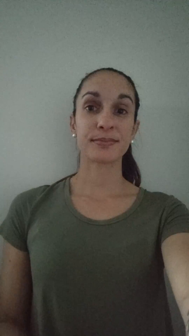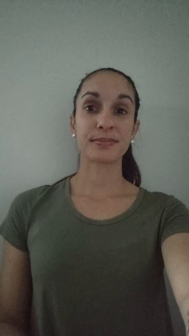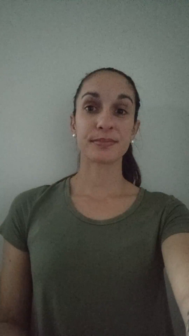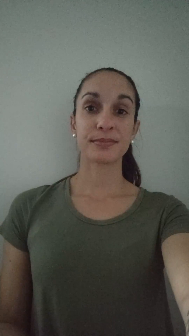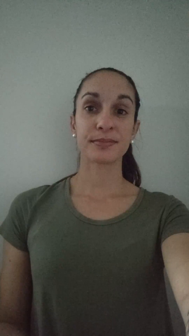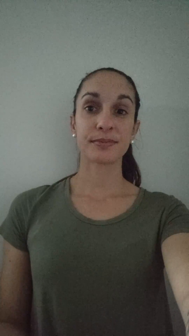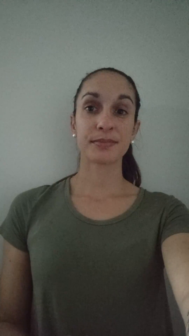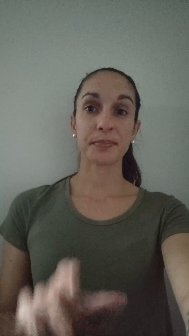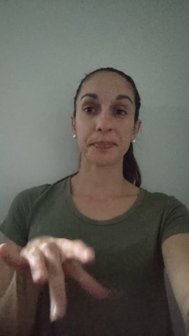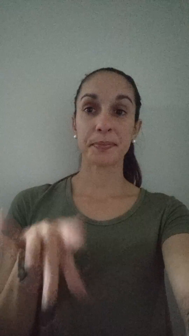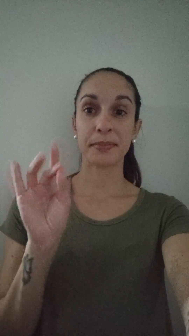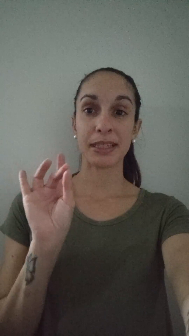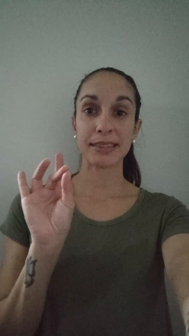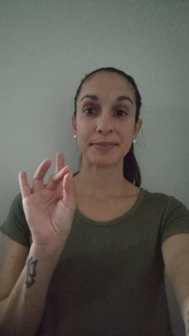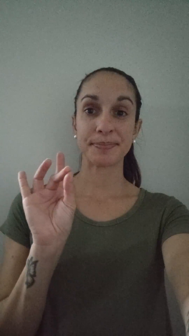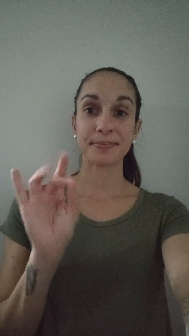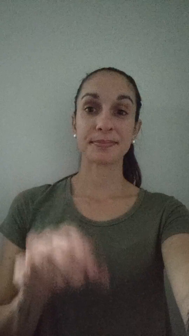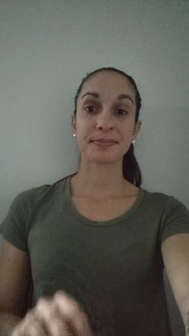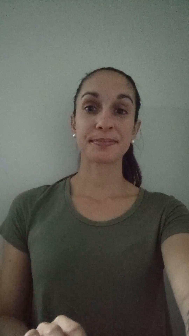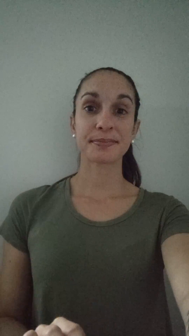pick